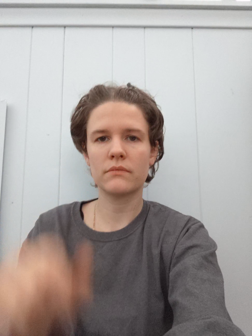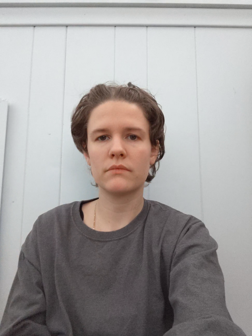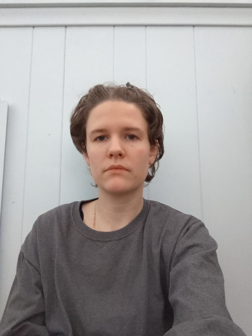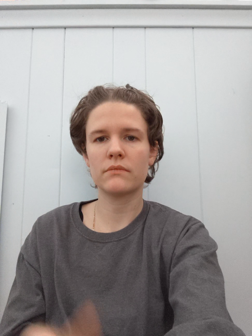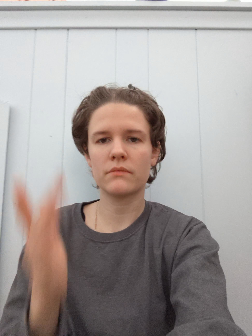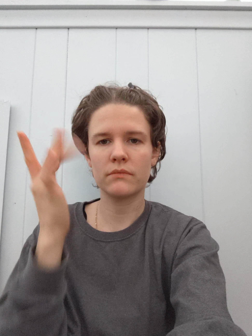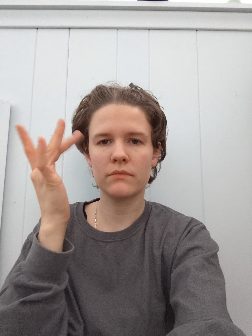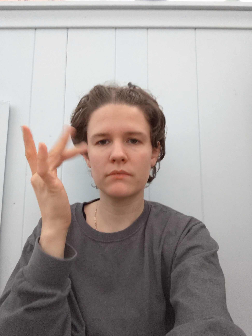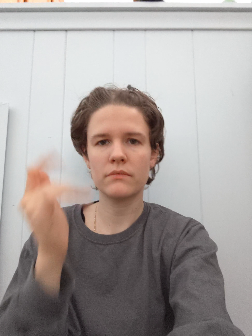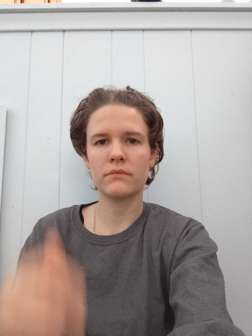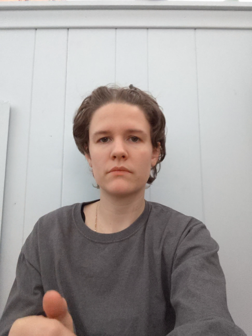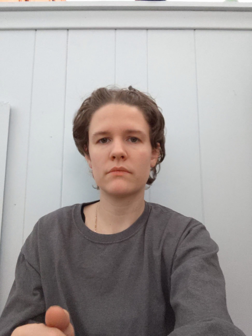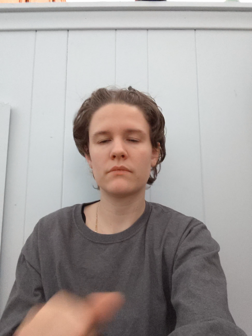why